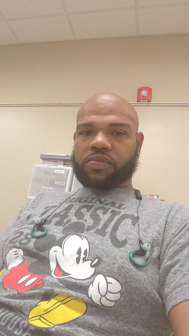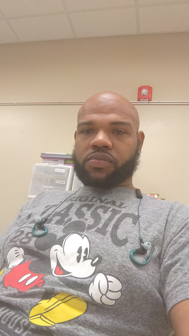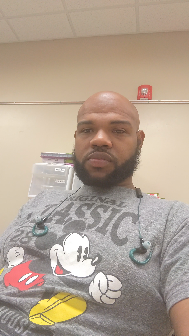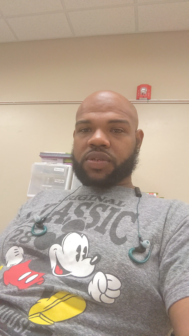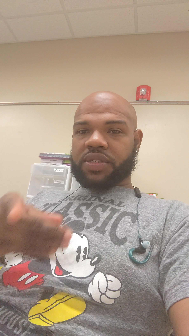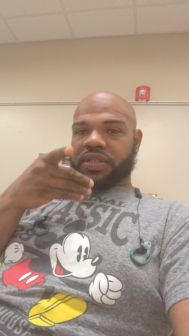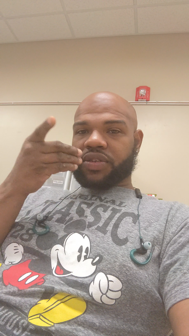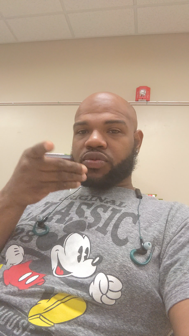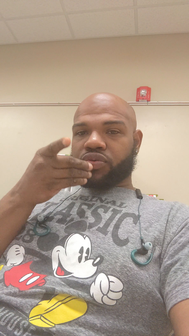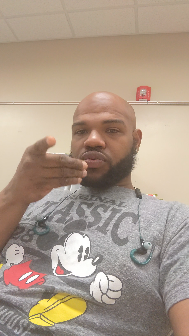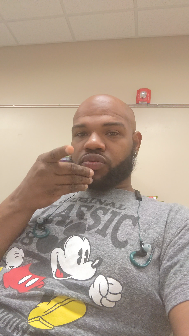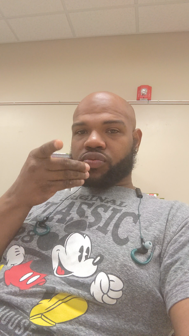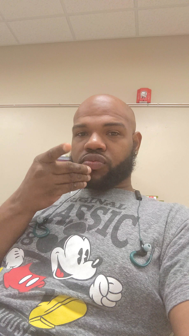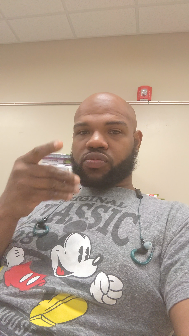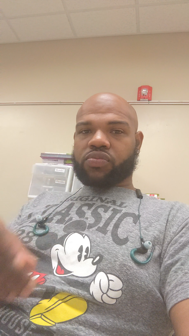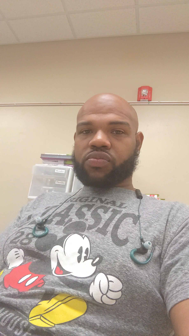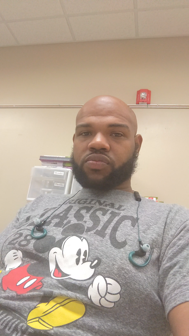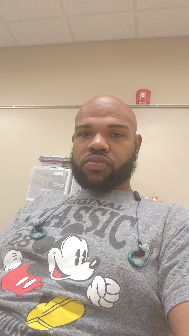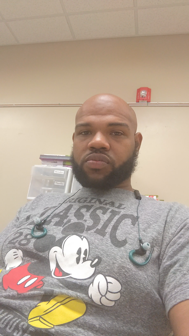dinner